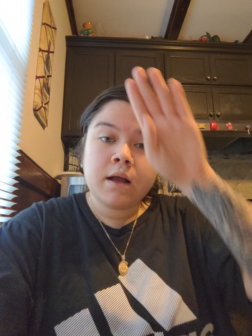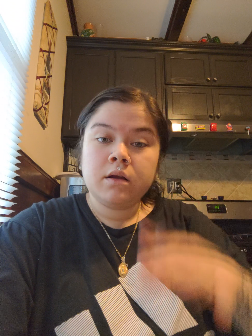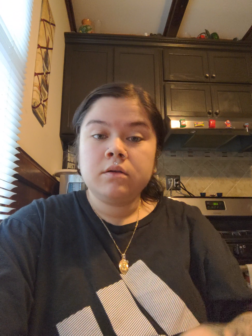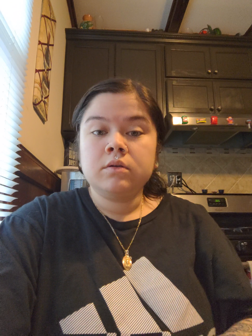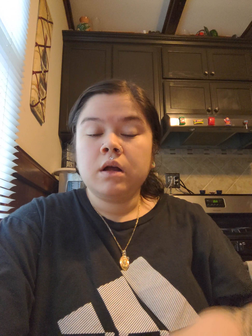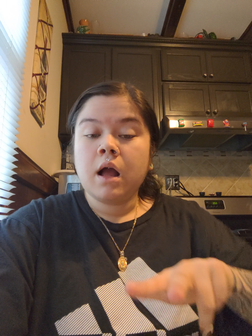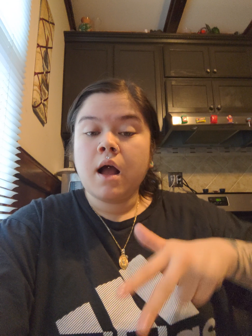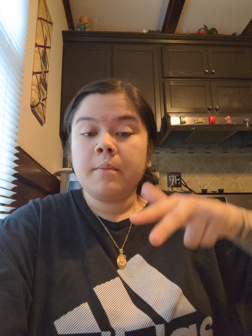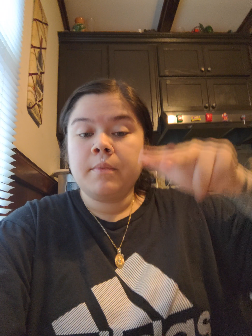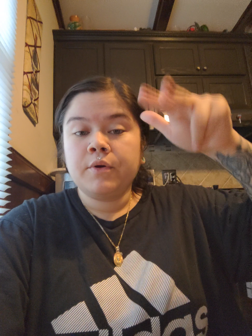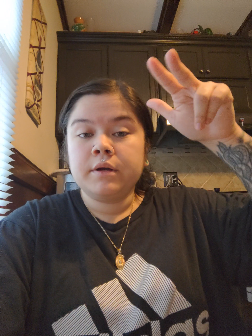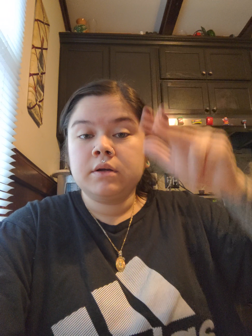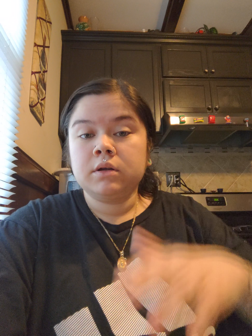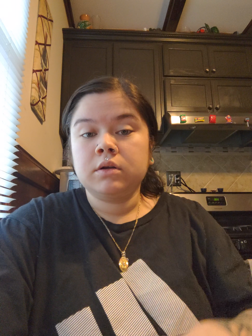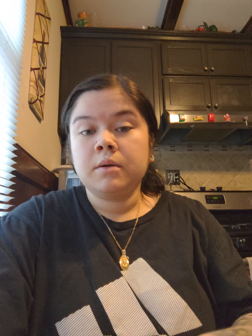helicopter